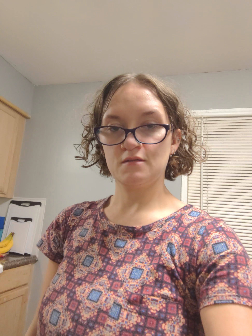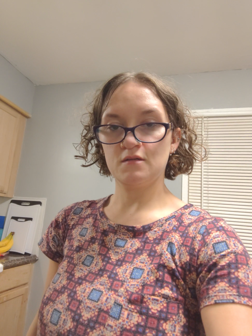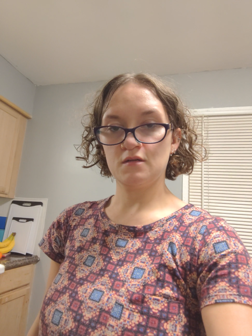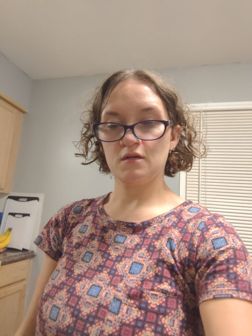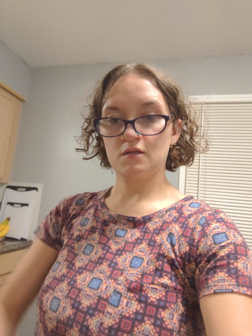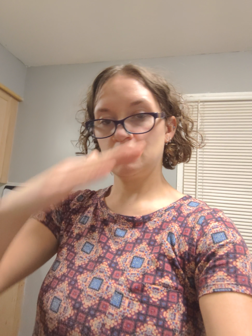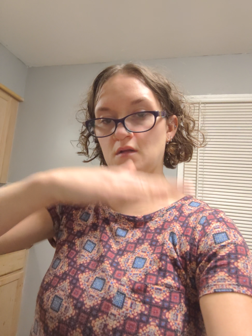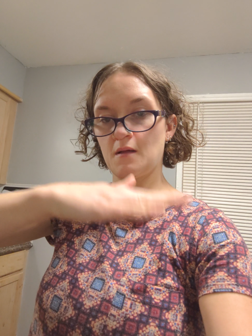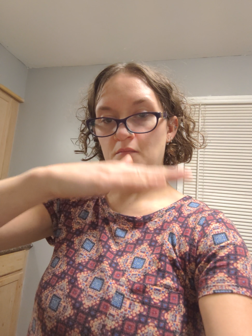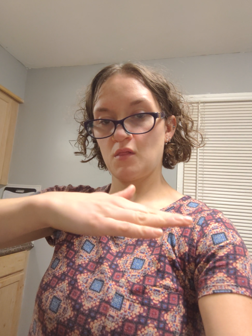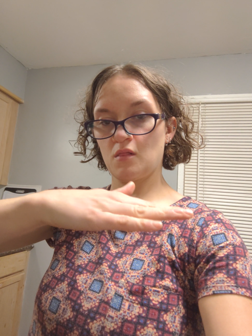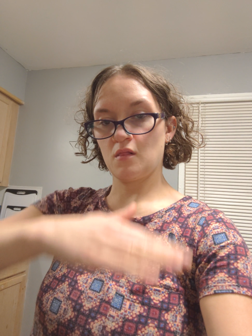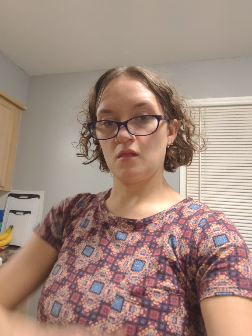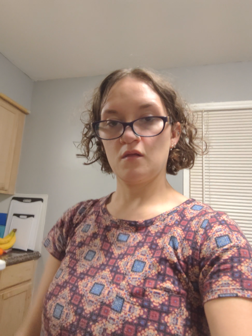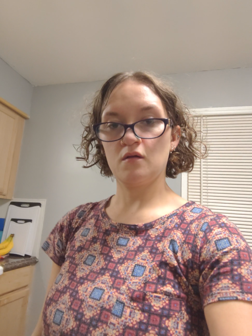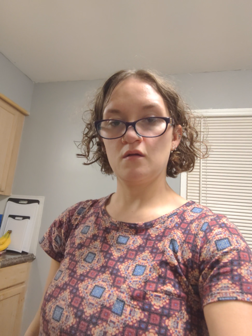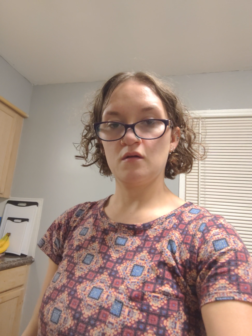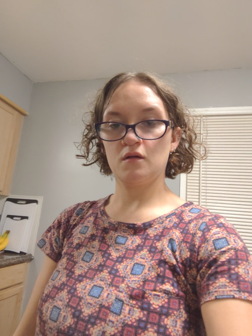table